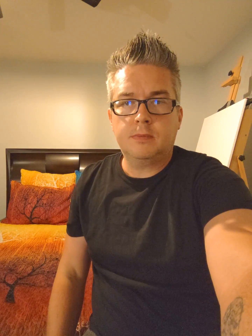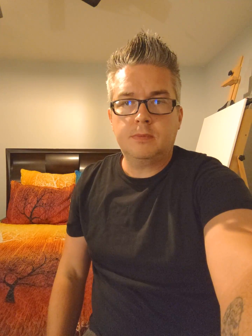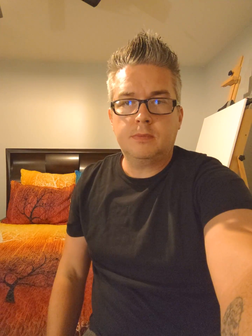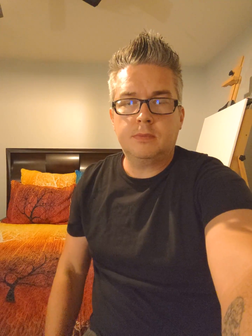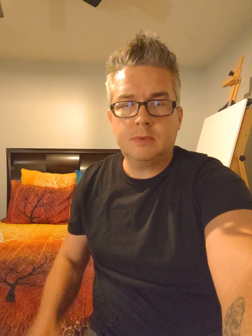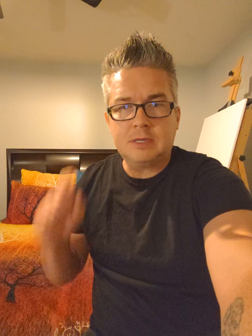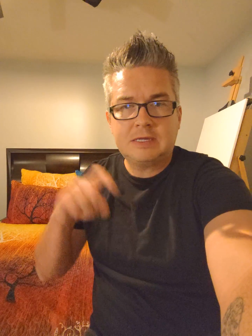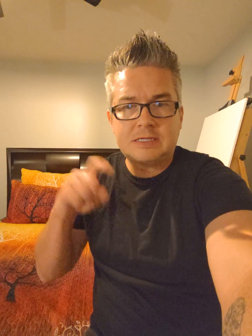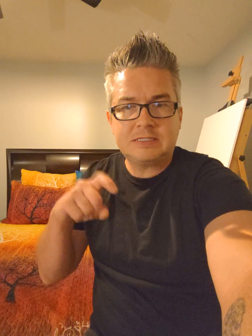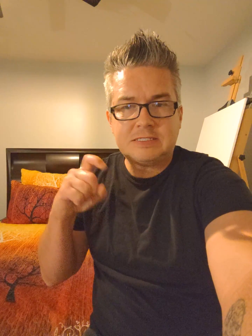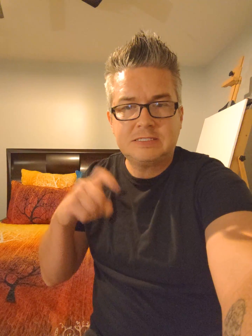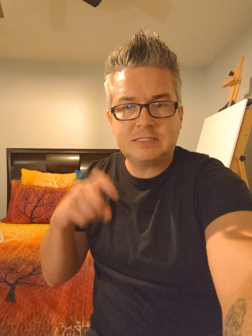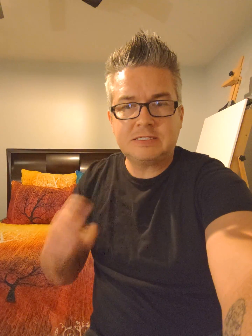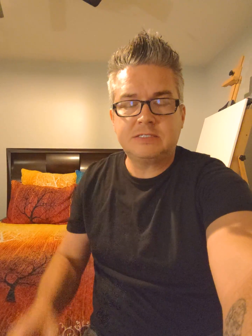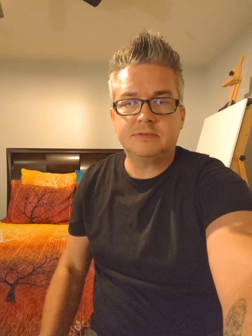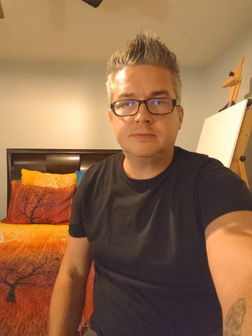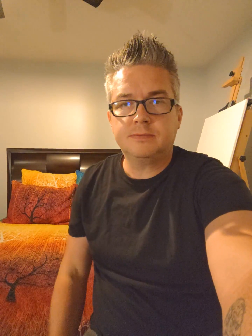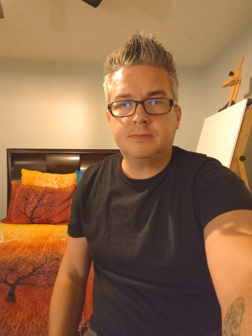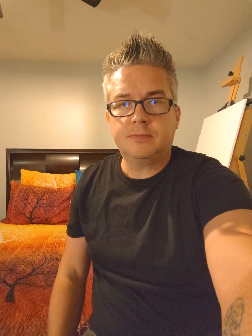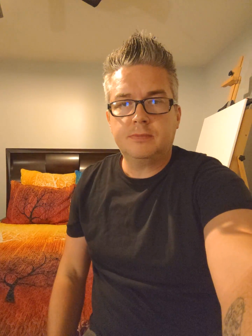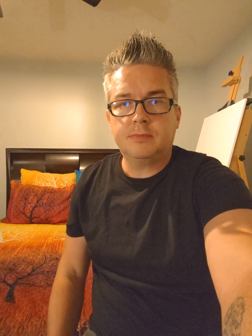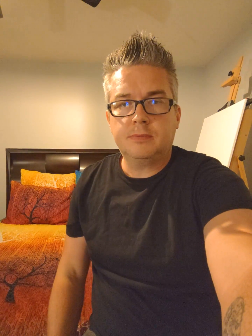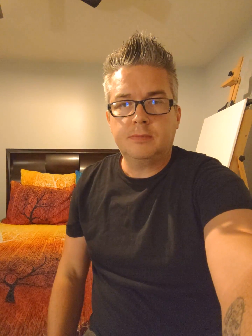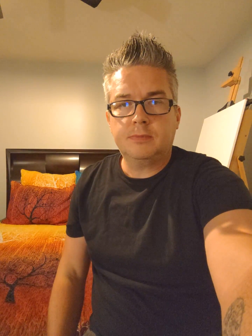should